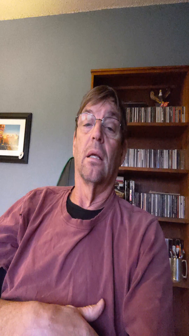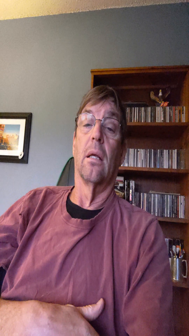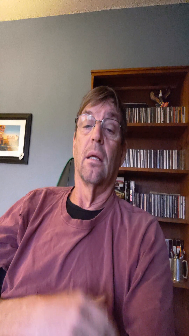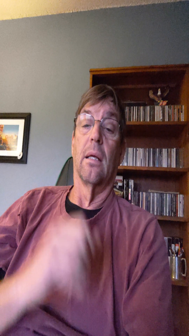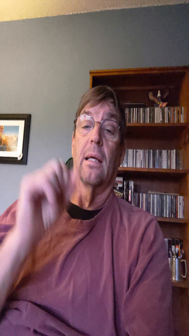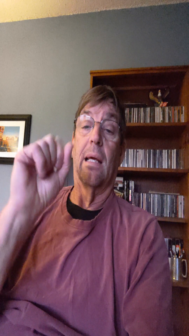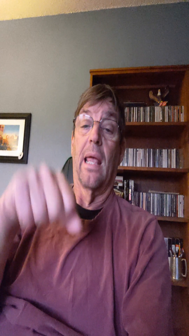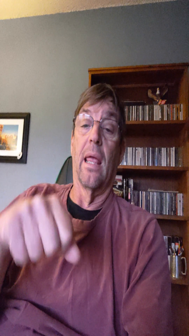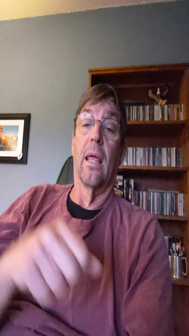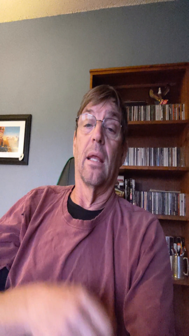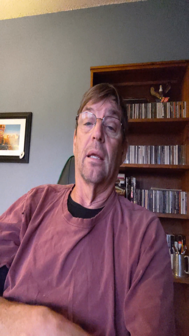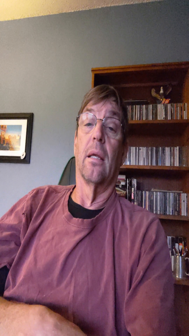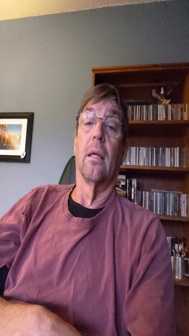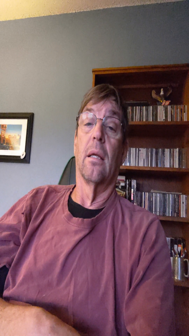can